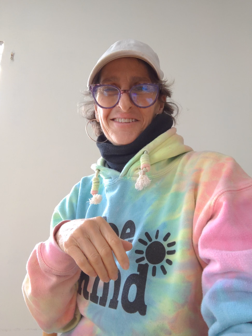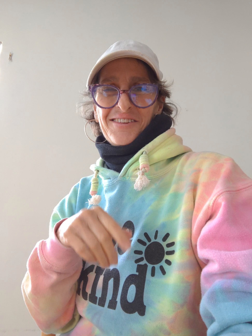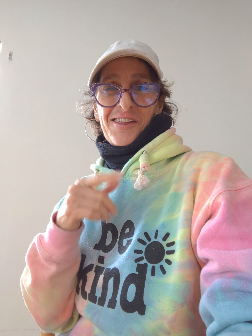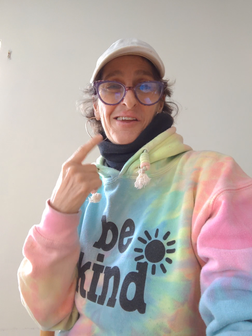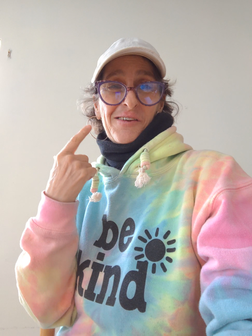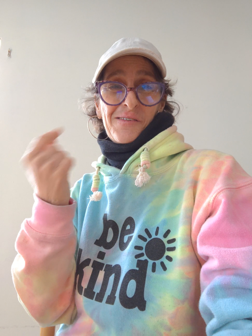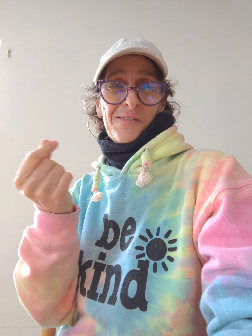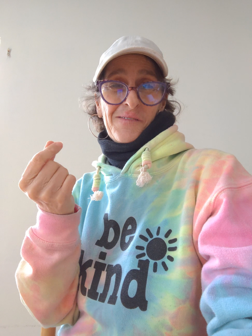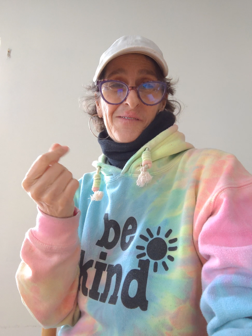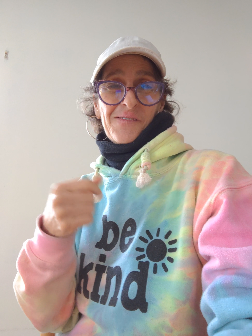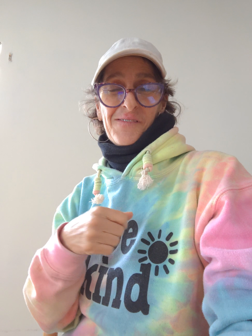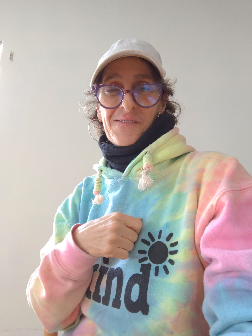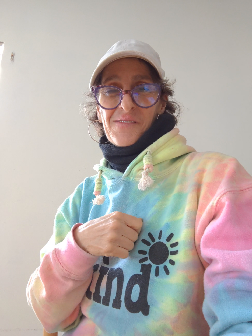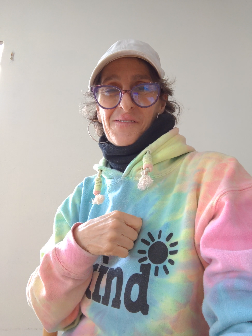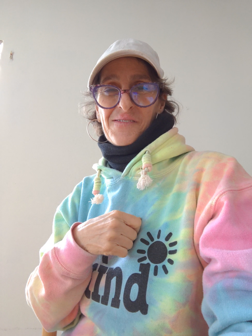go